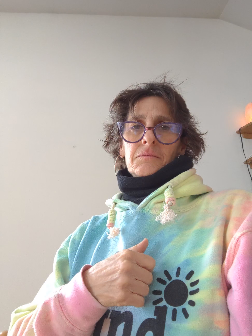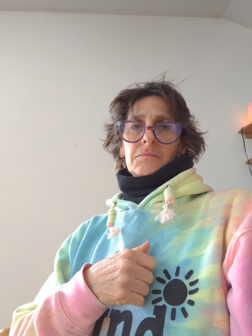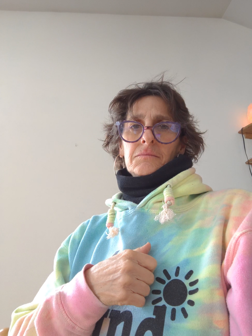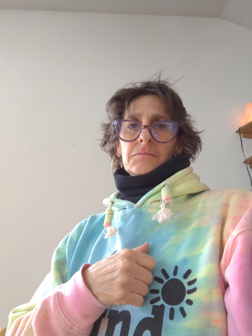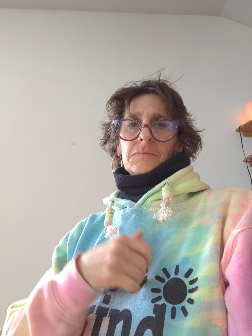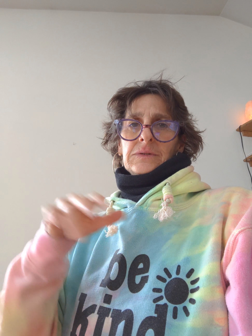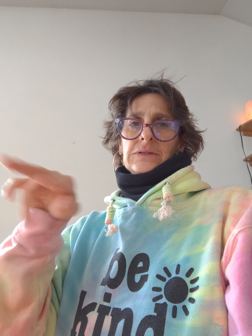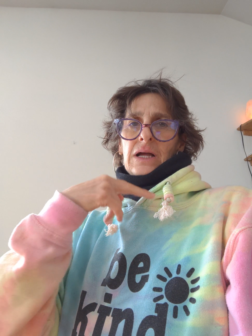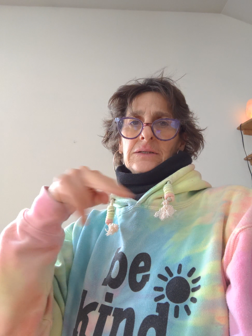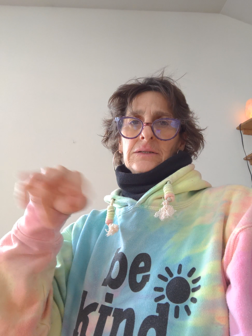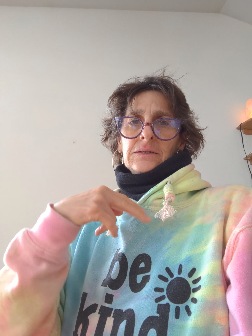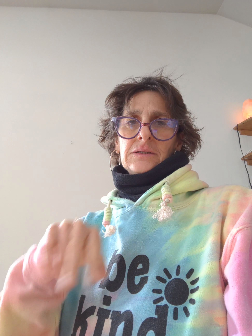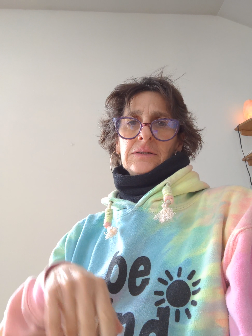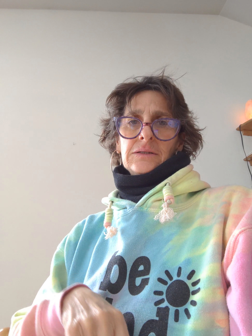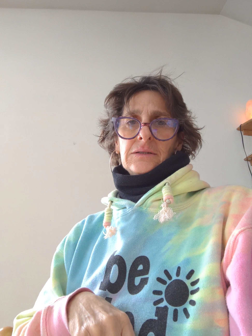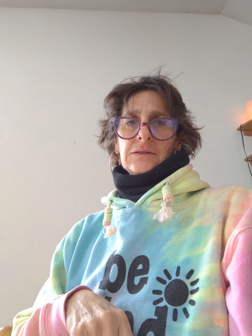dance